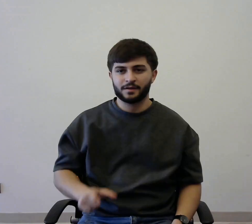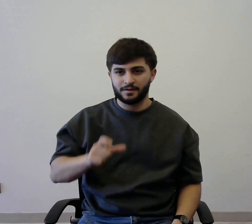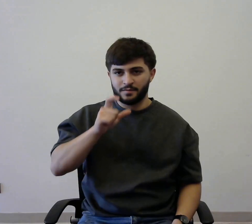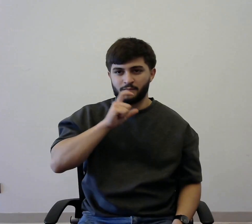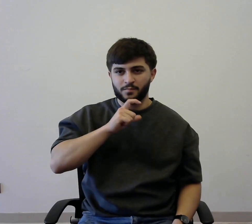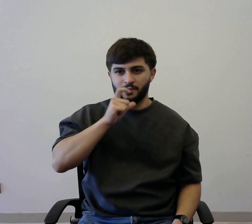dondurma